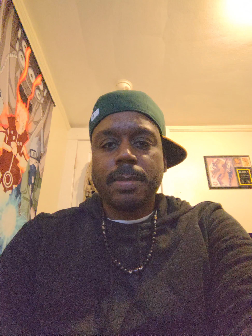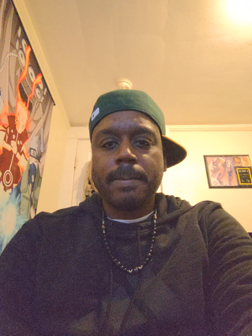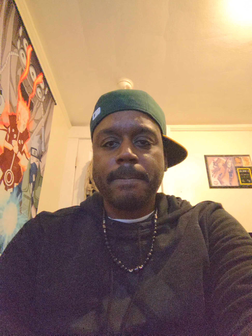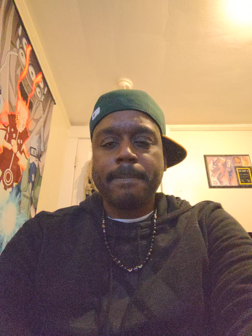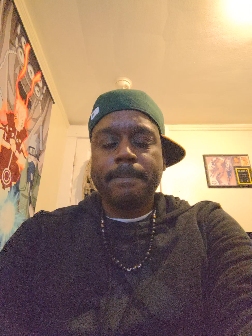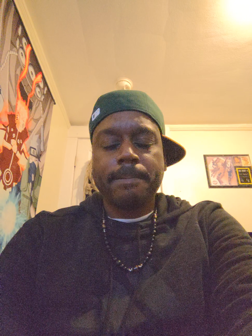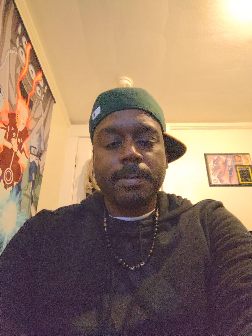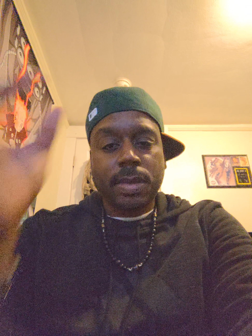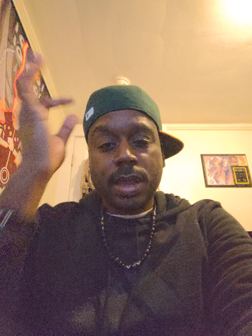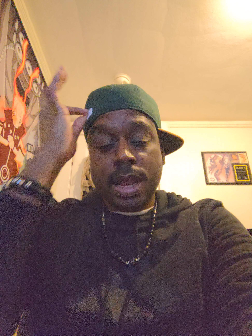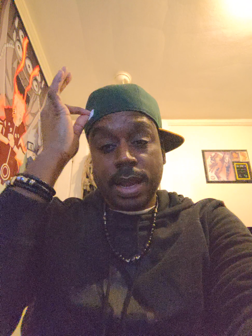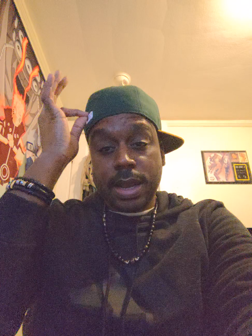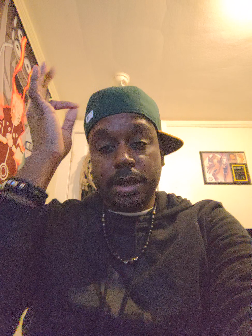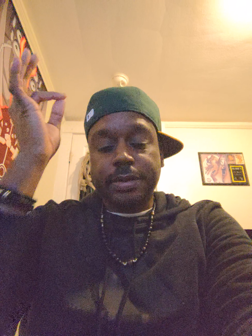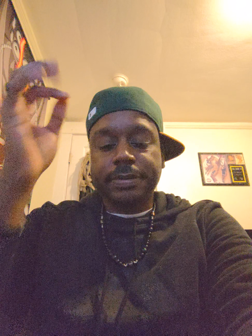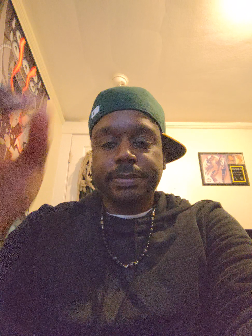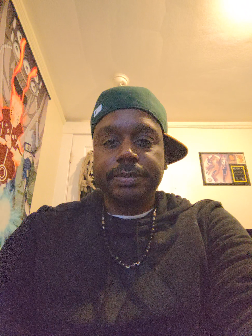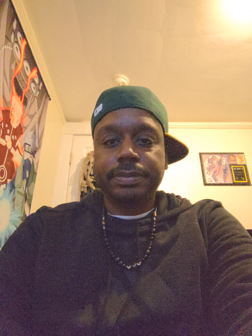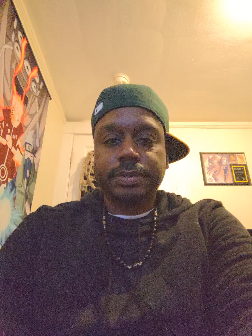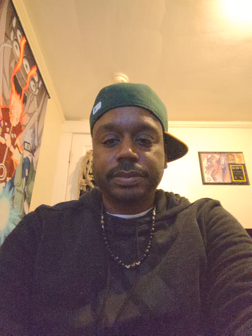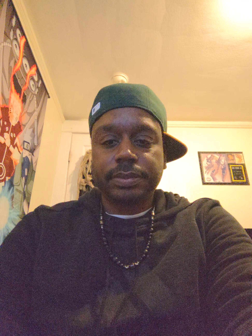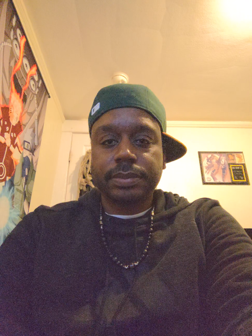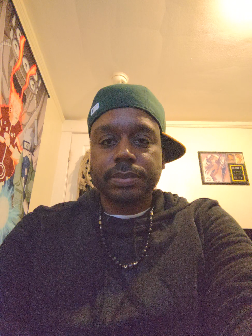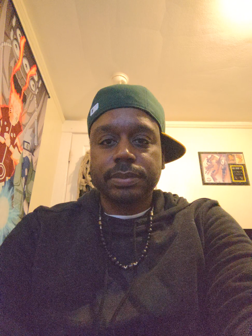hair